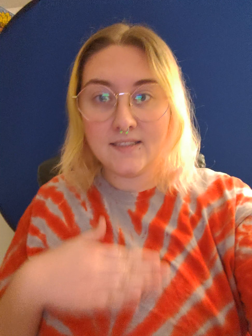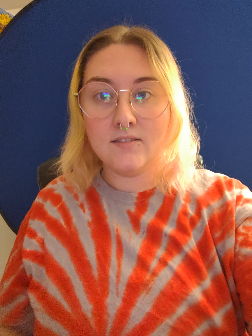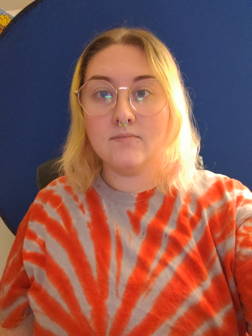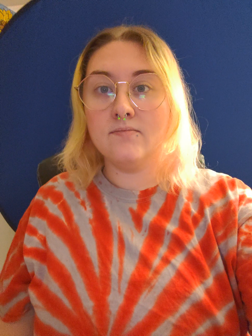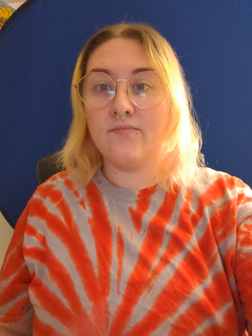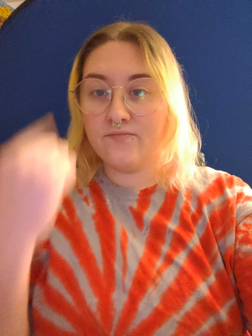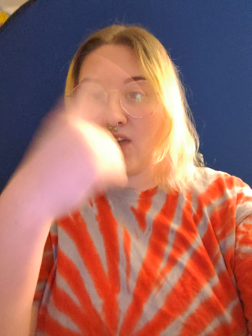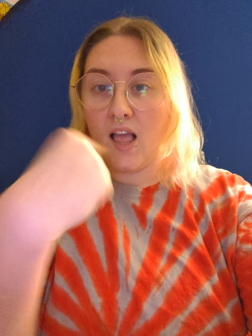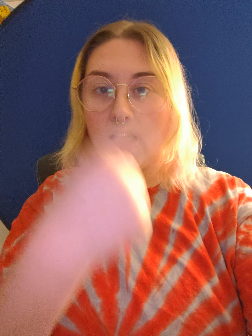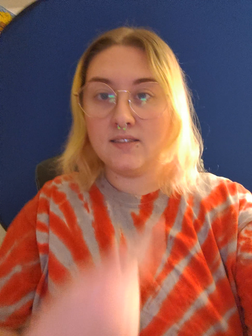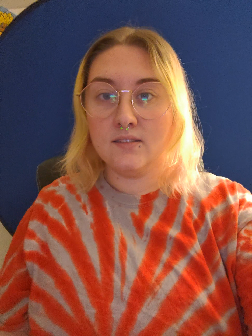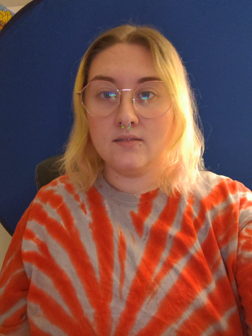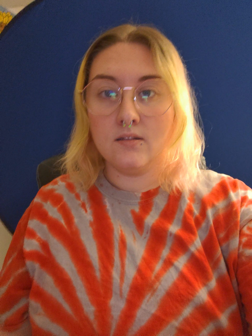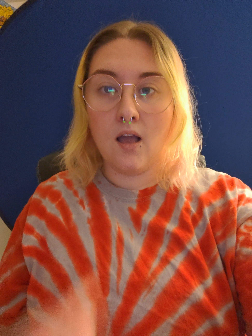face